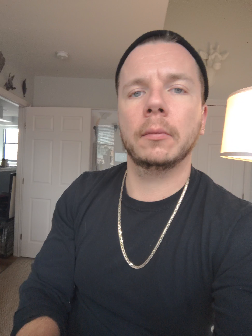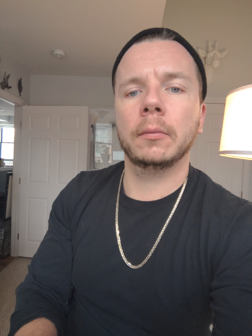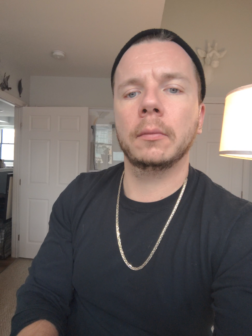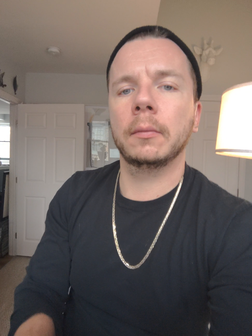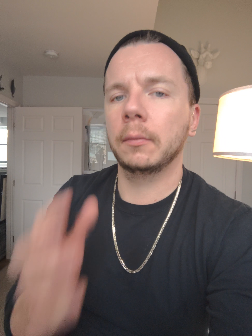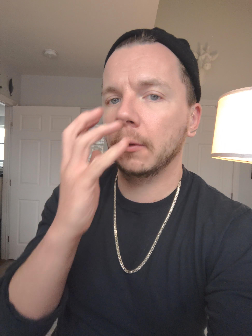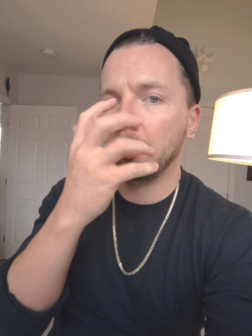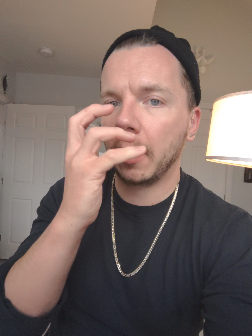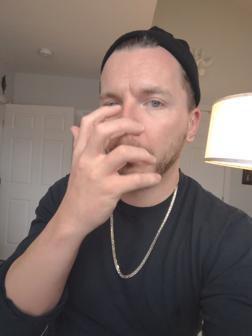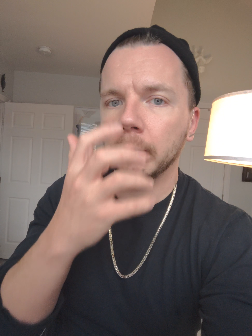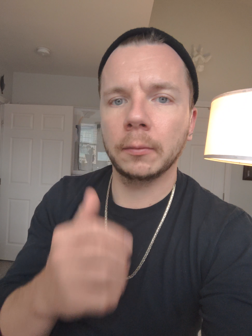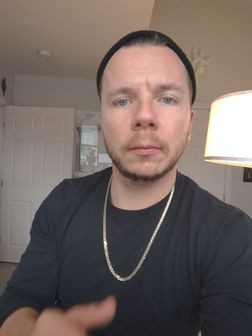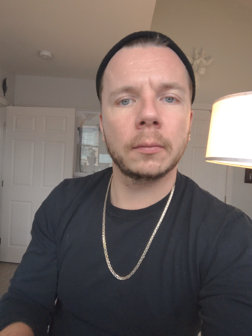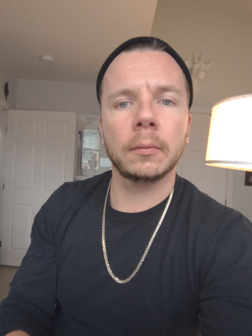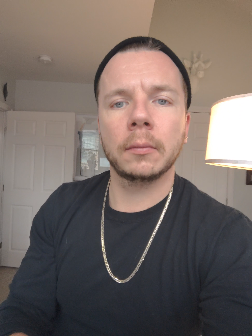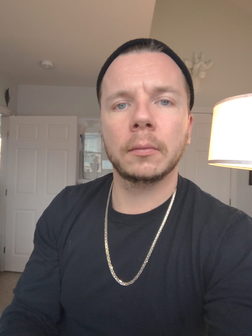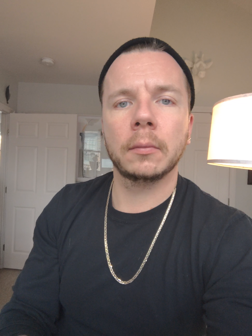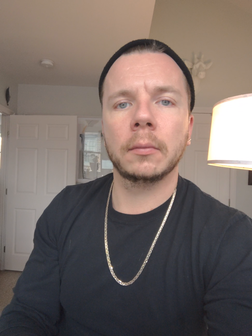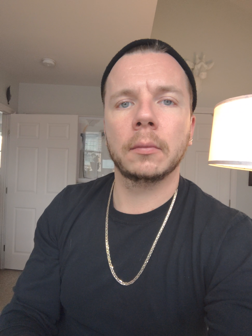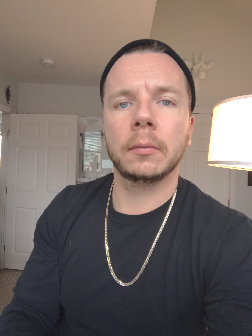clown